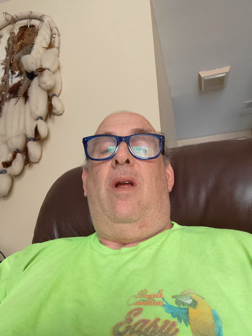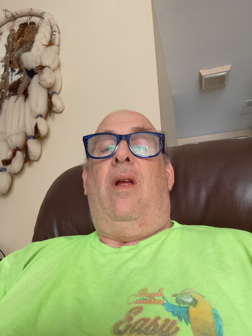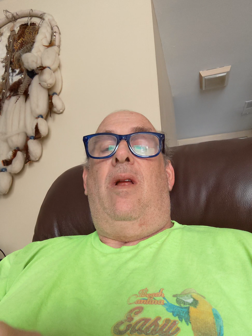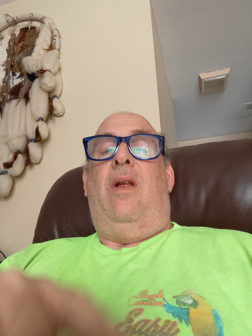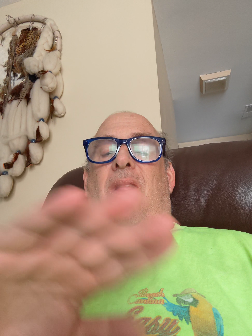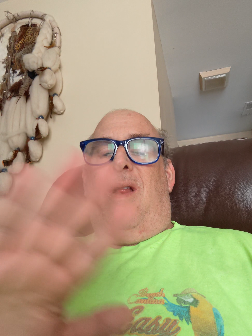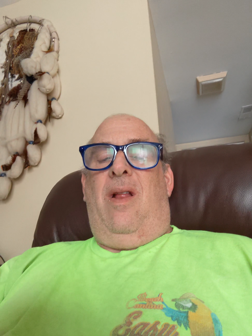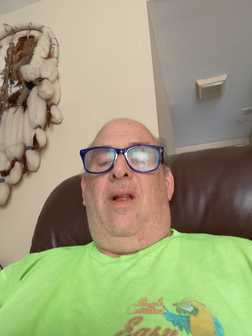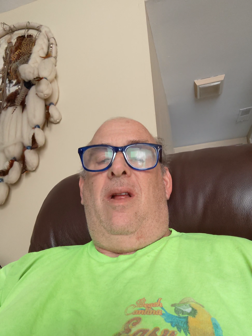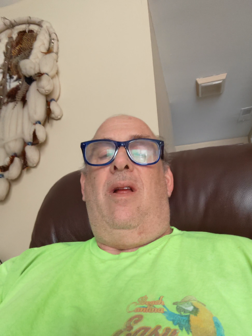clean